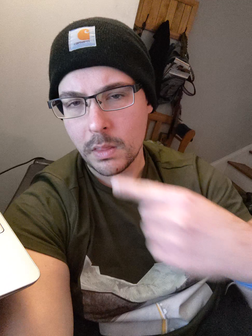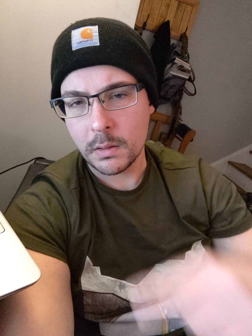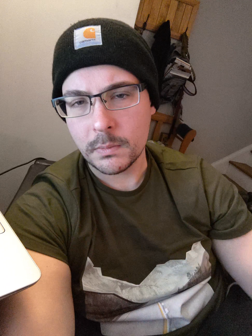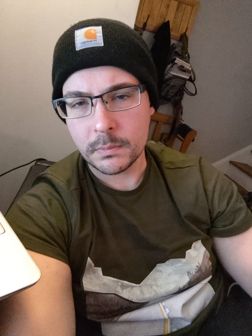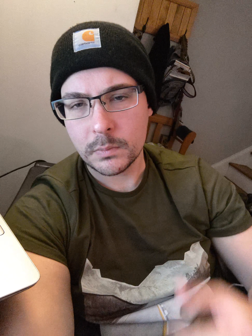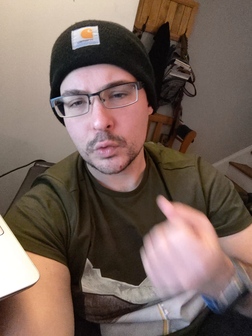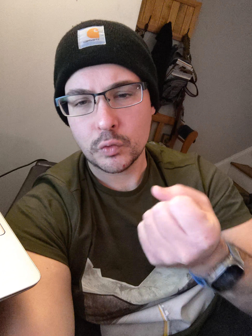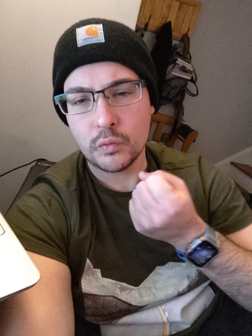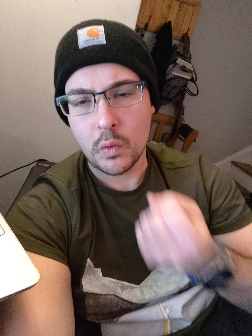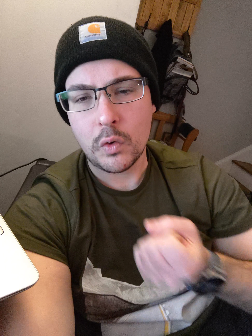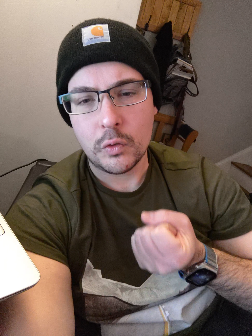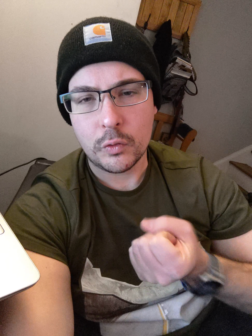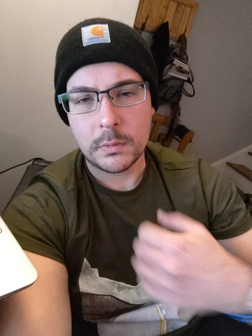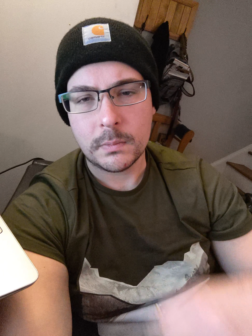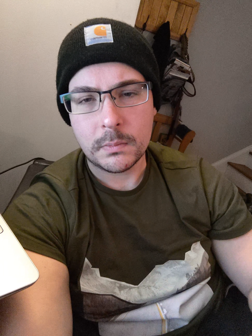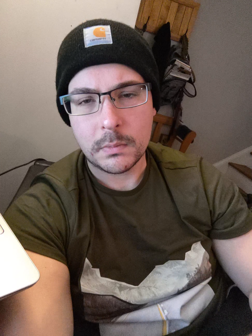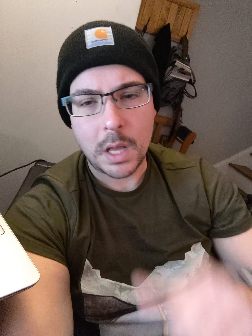drawer